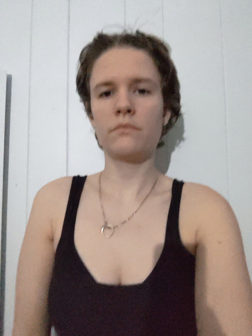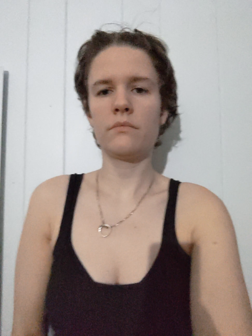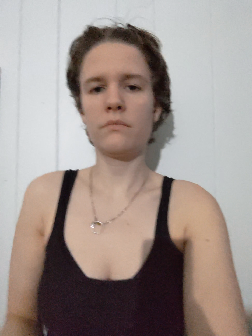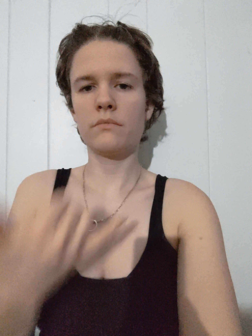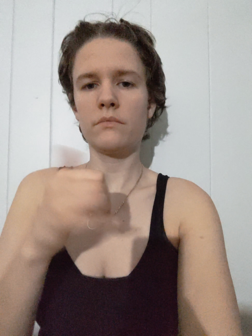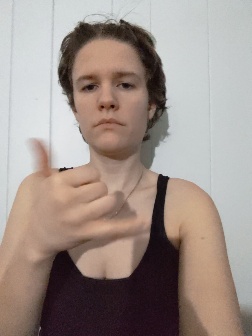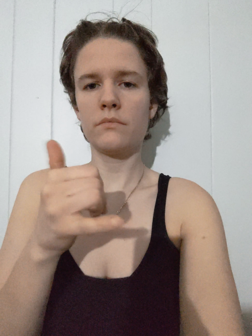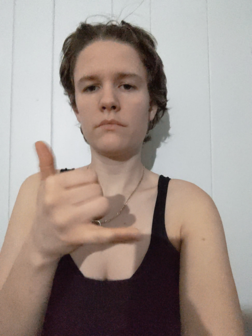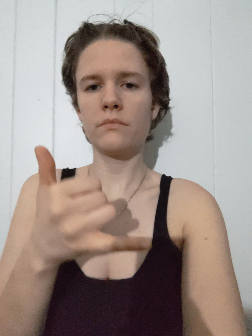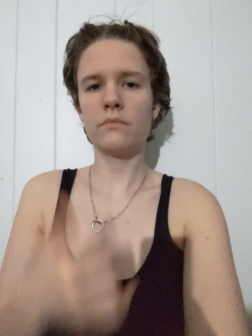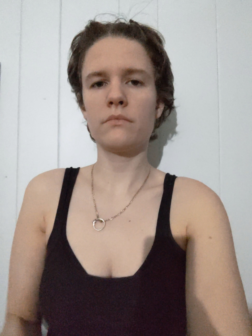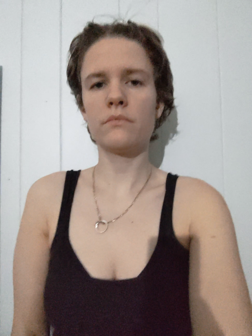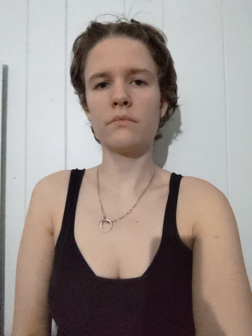yellow